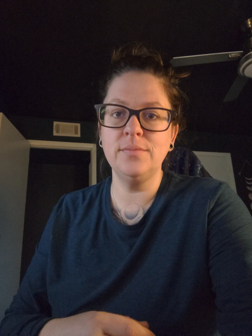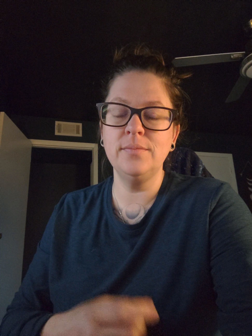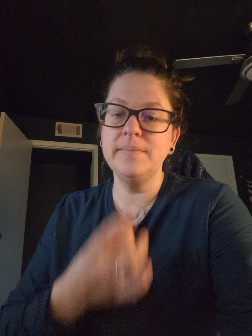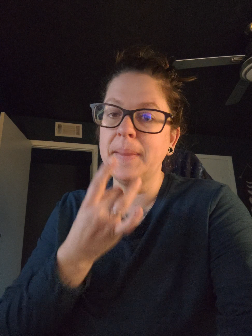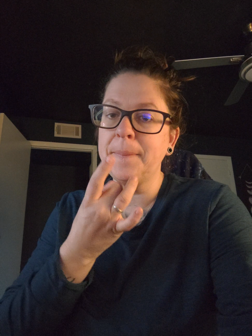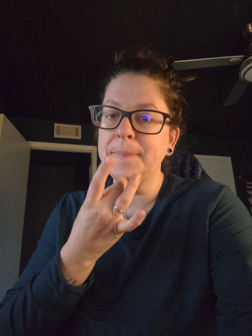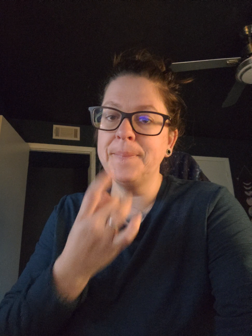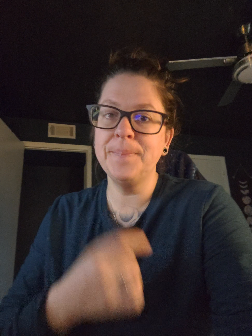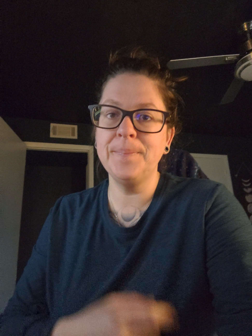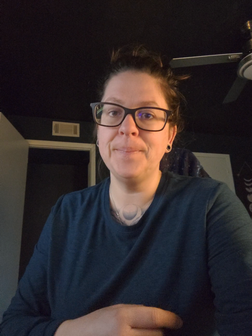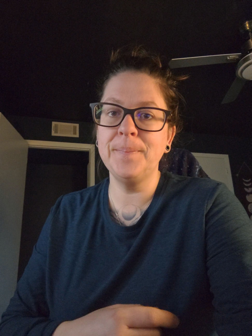lamp